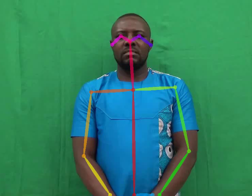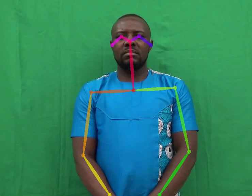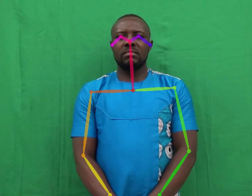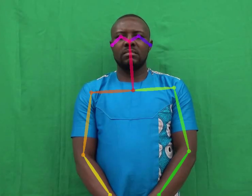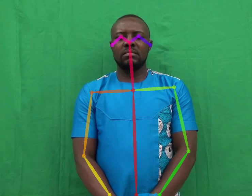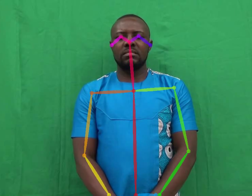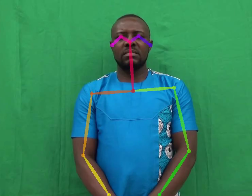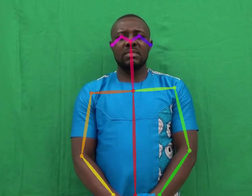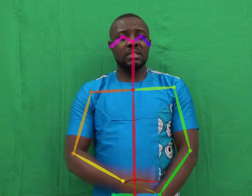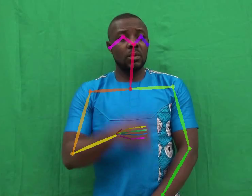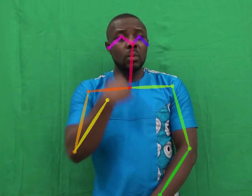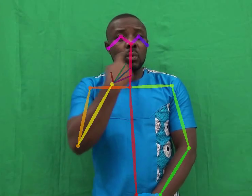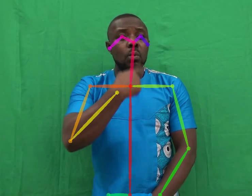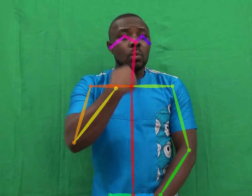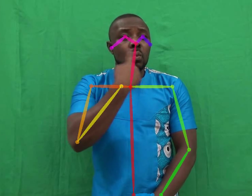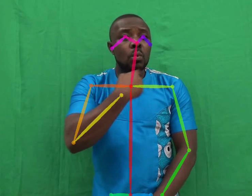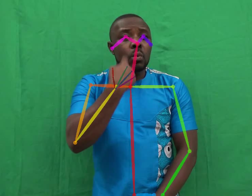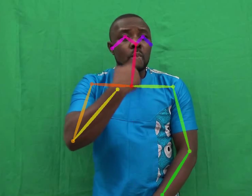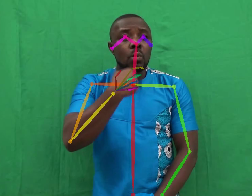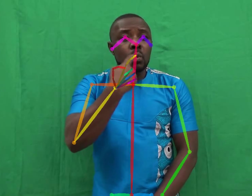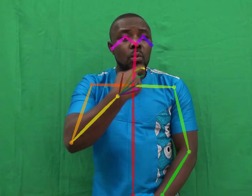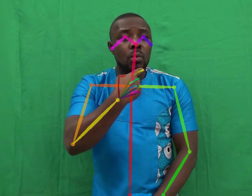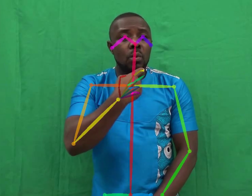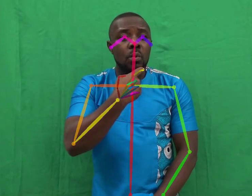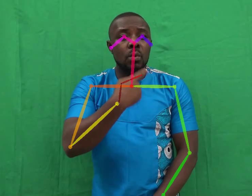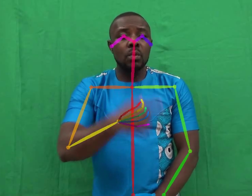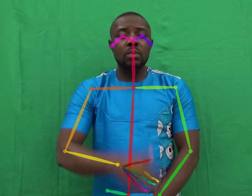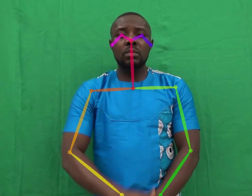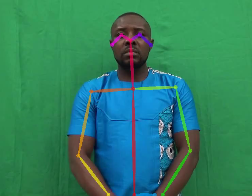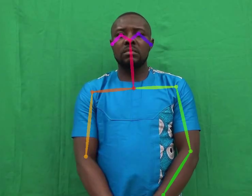who